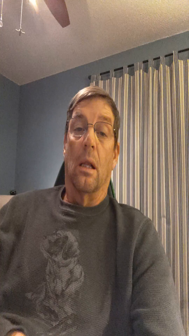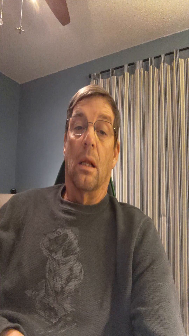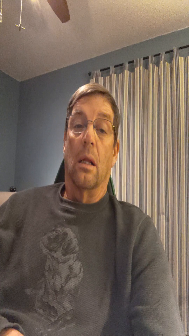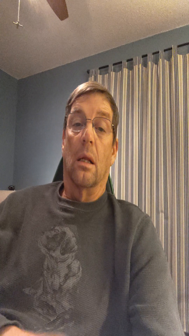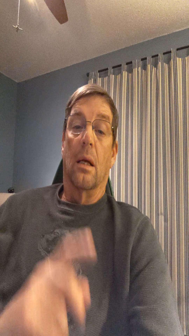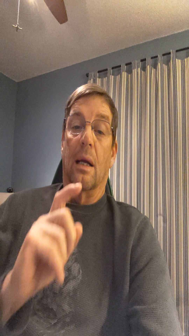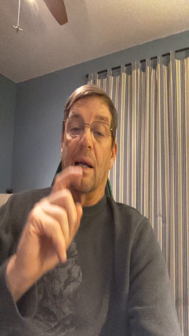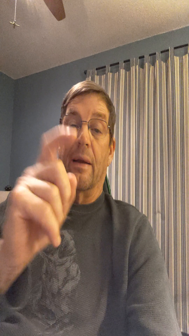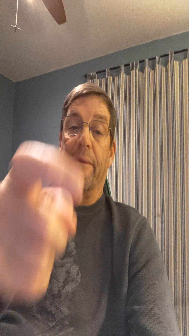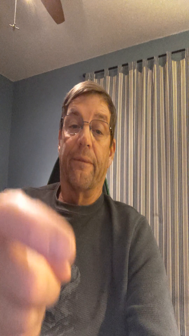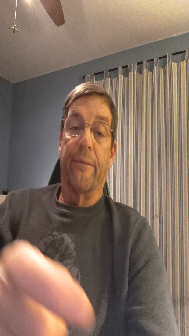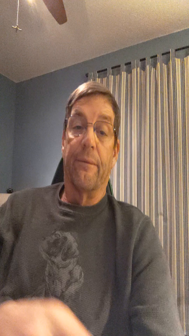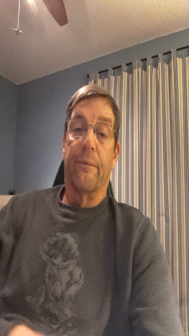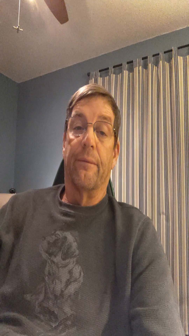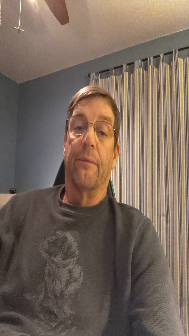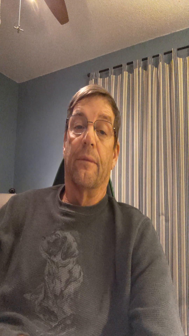gift